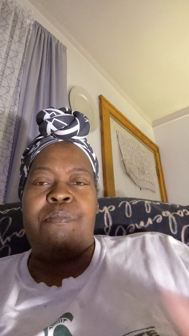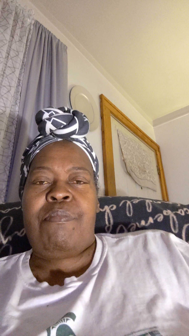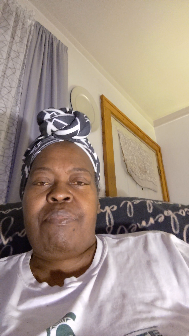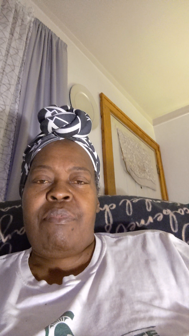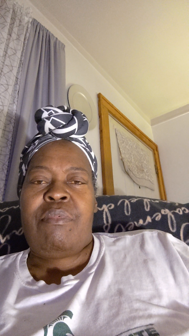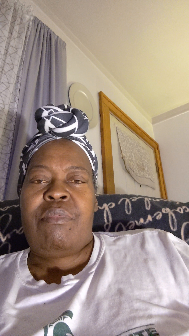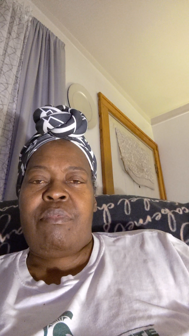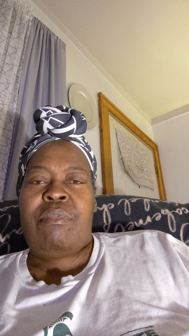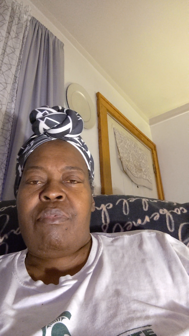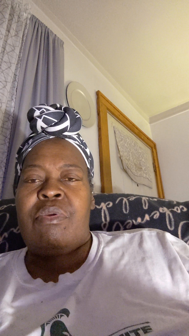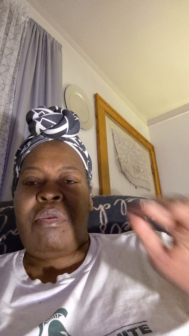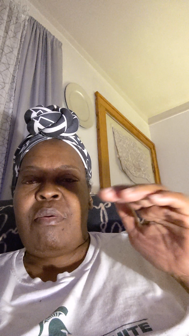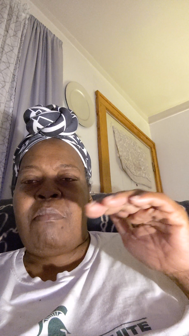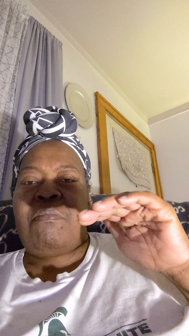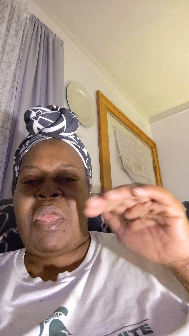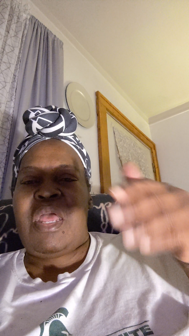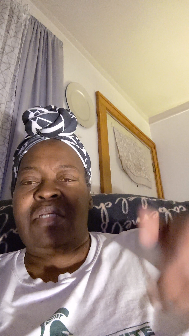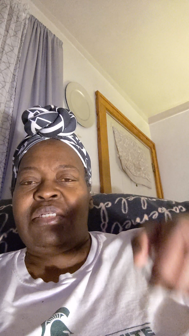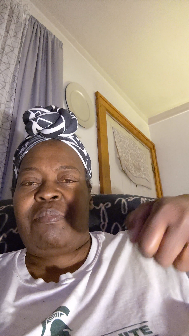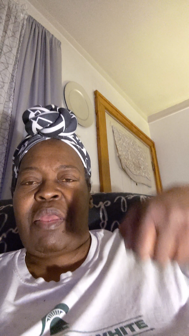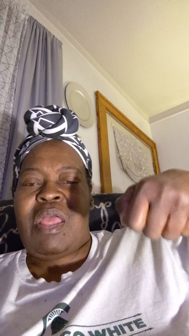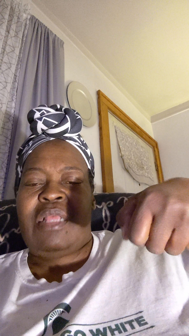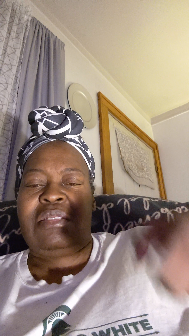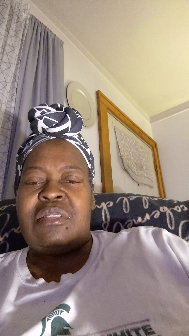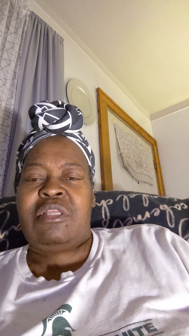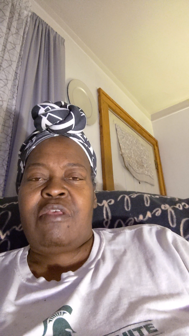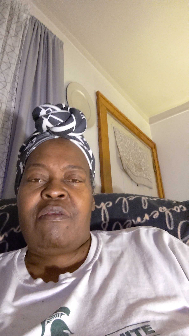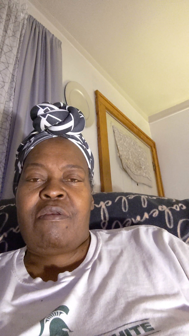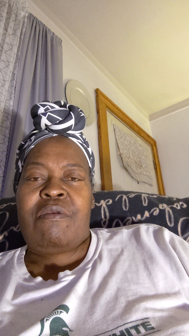basket